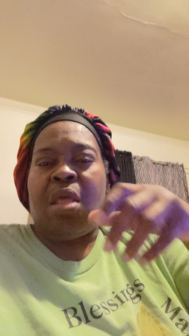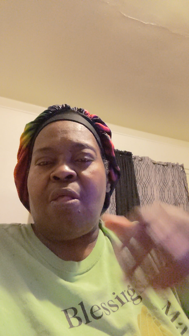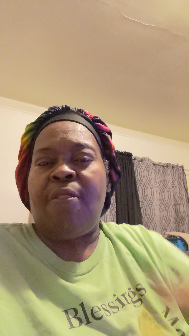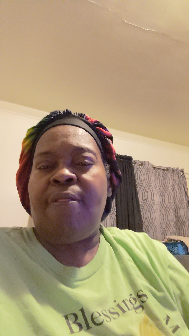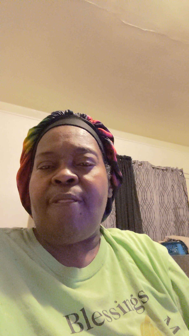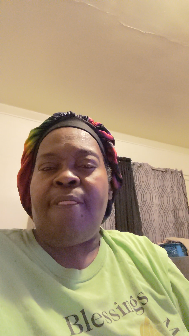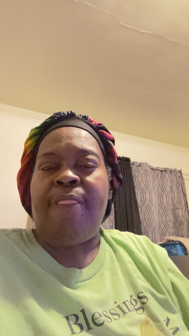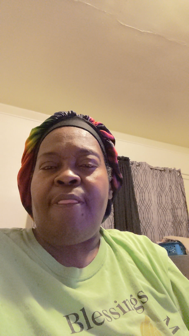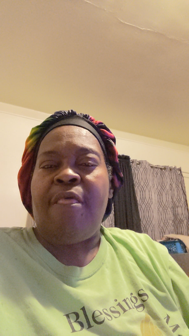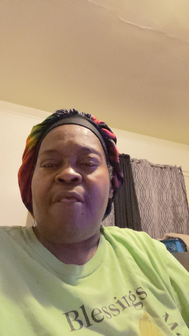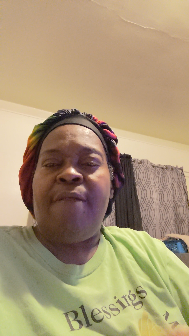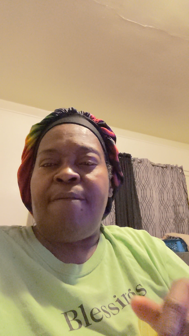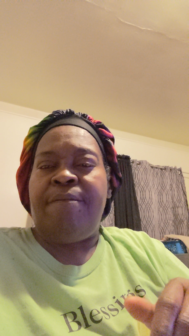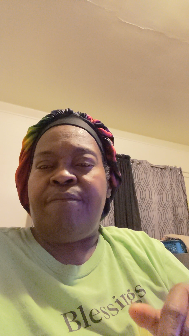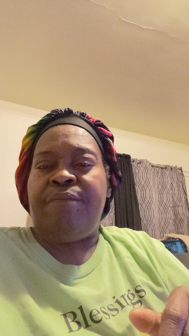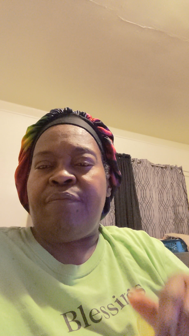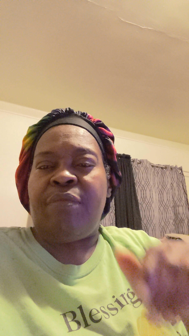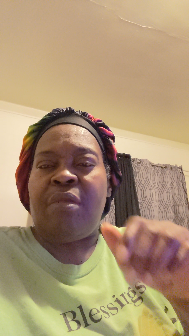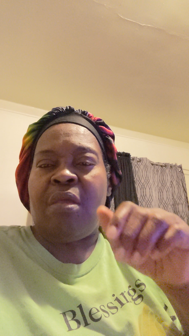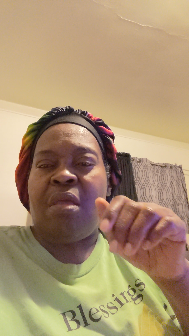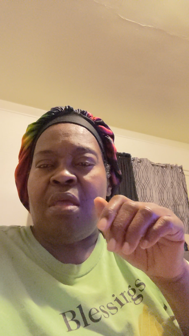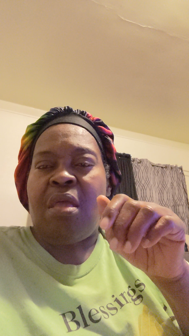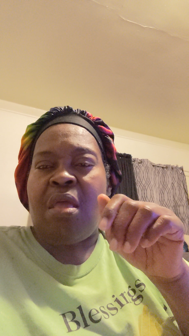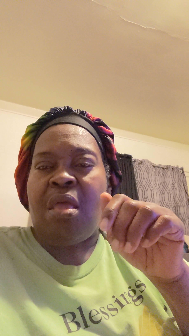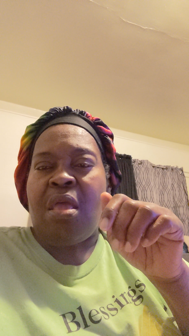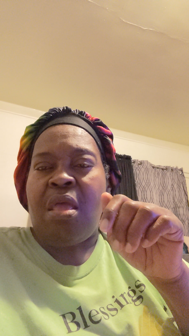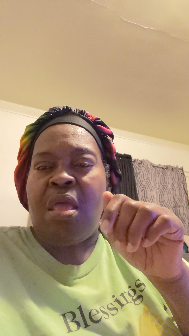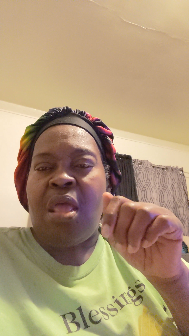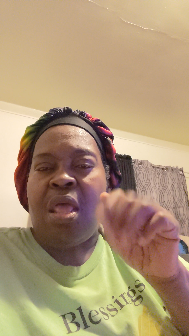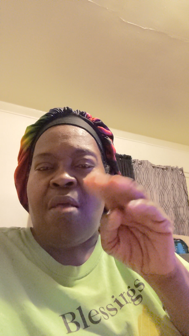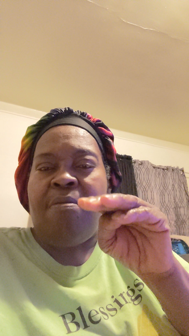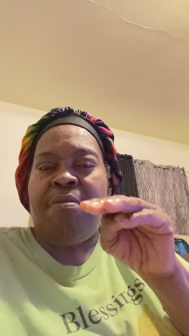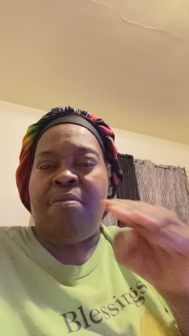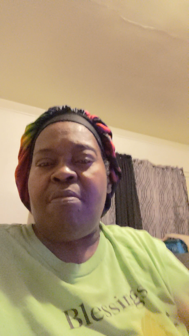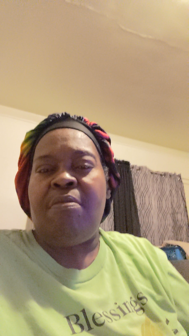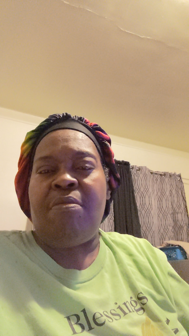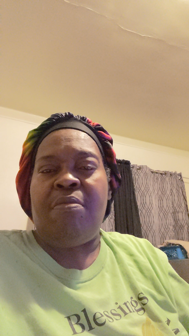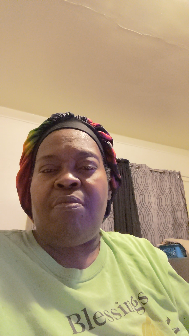am